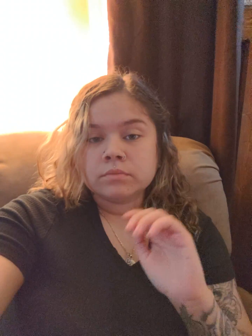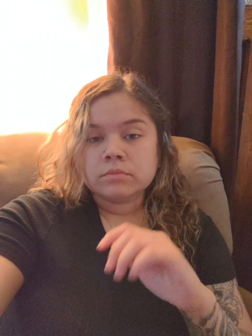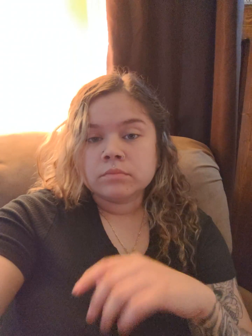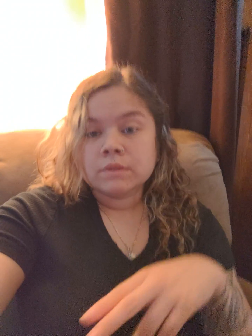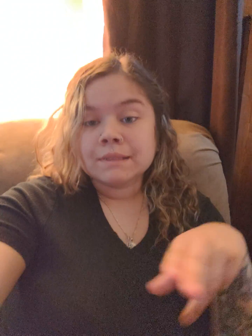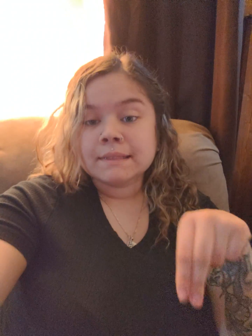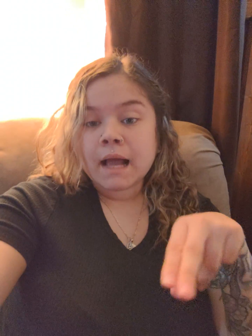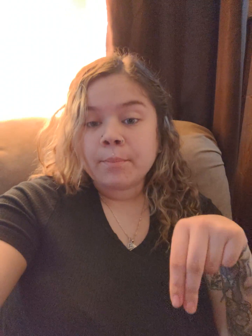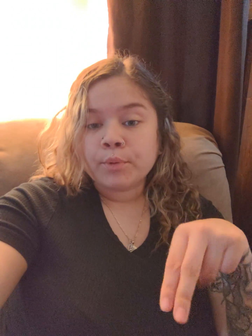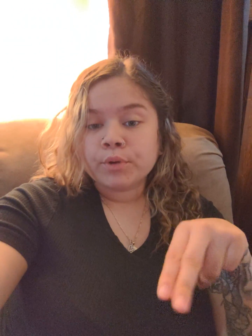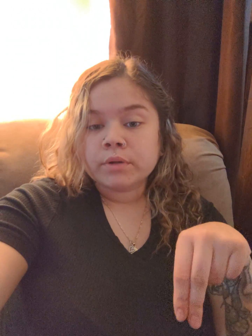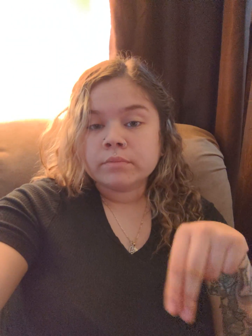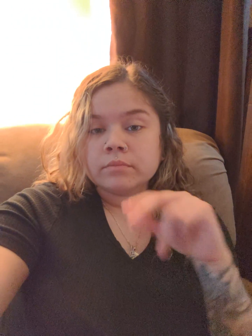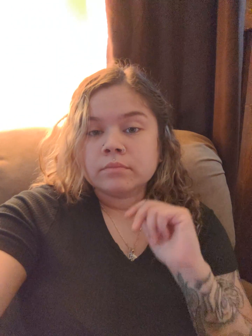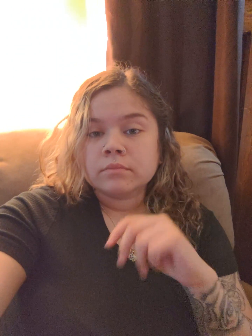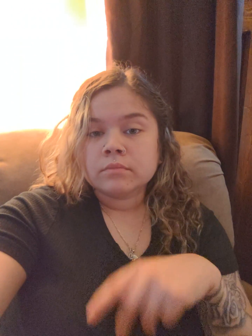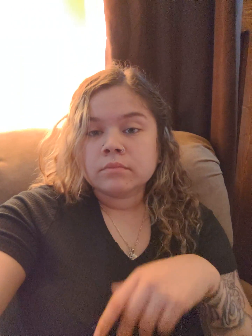diaper